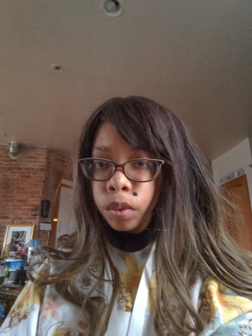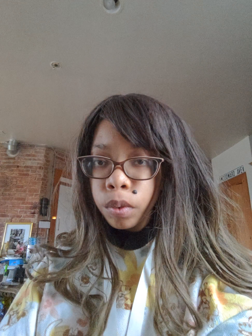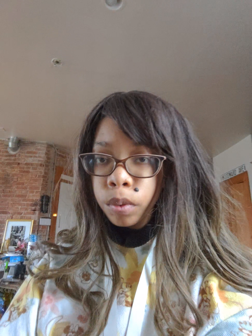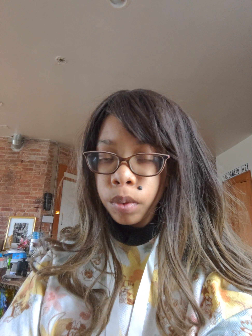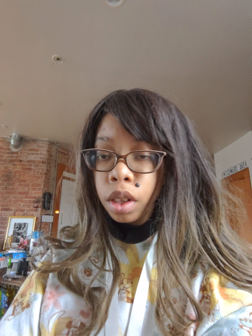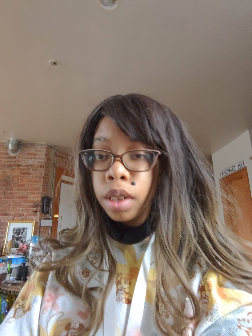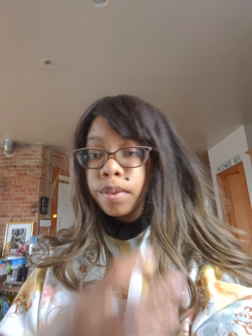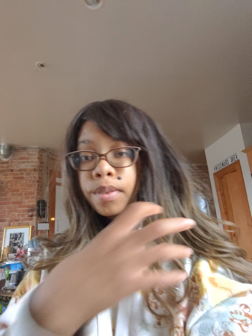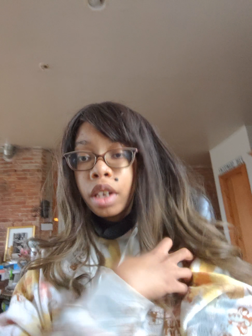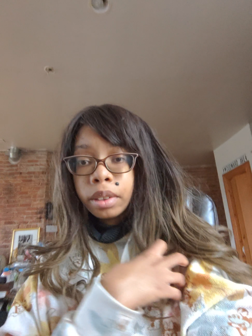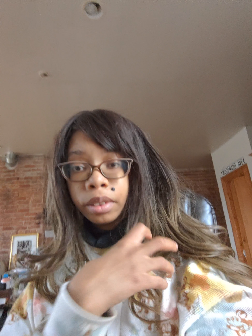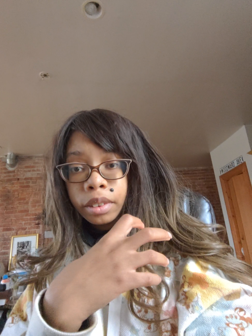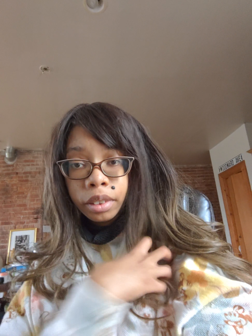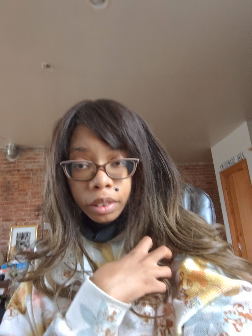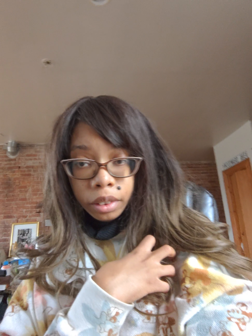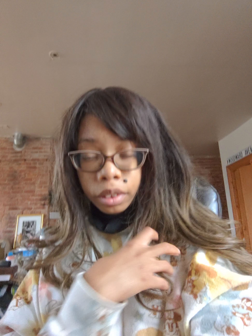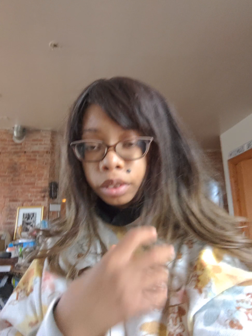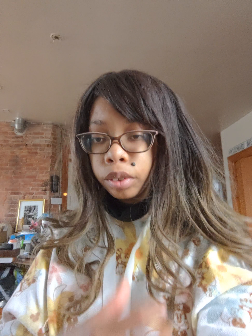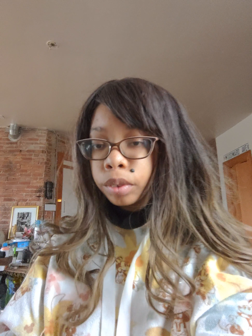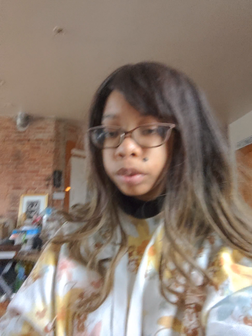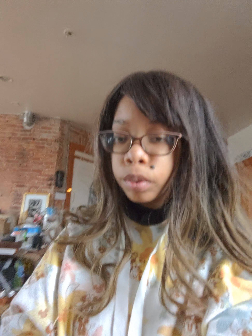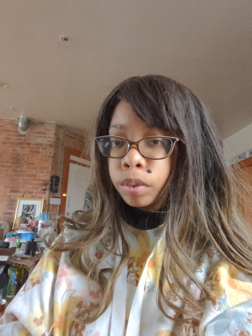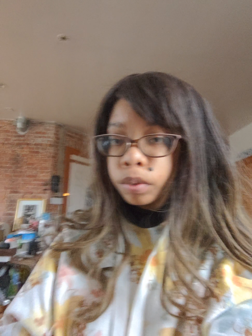police